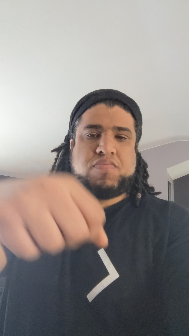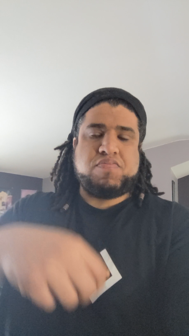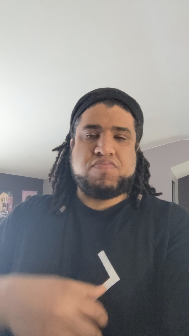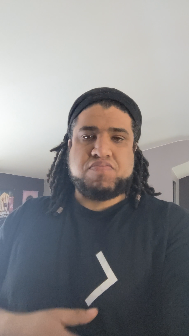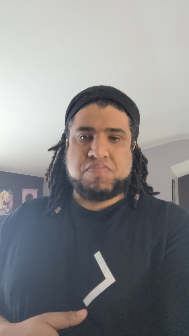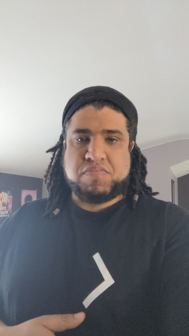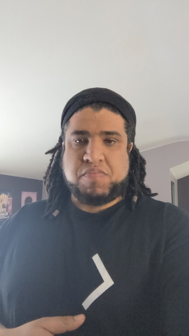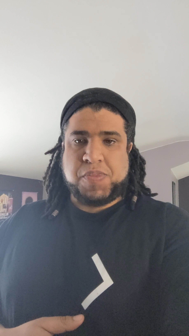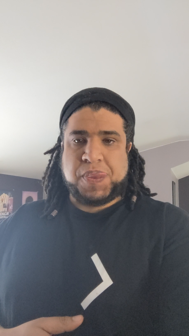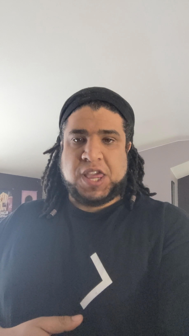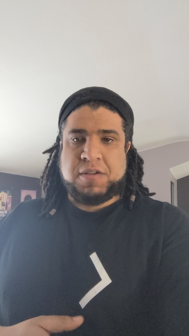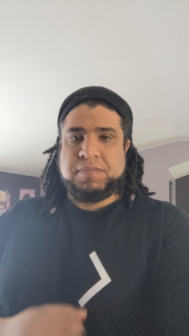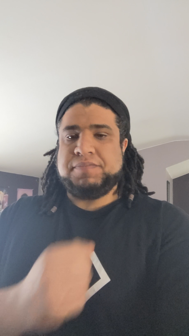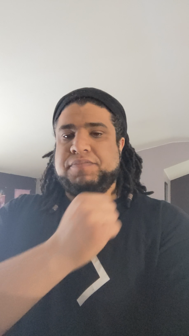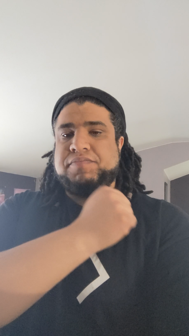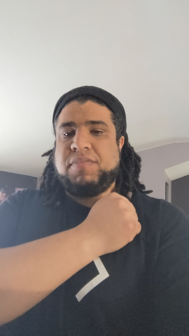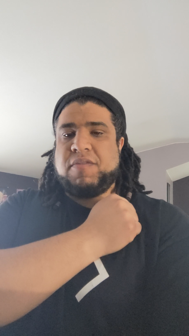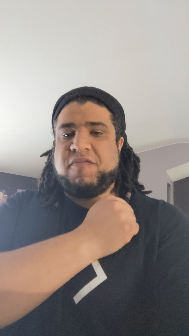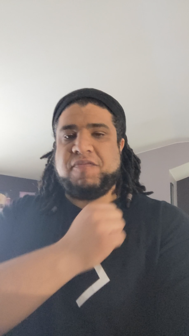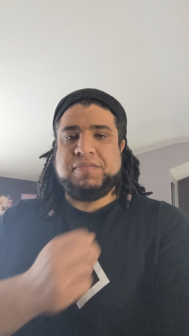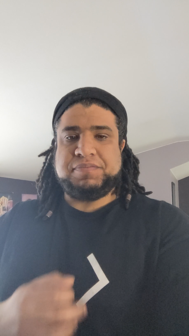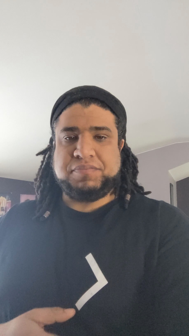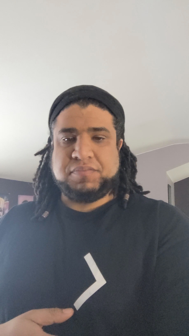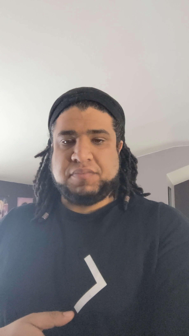love